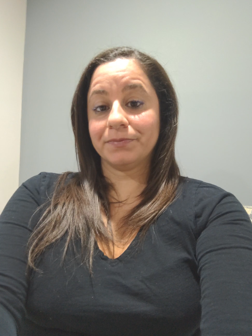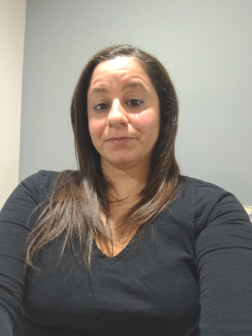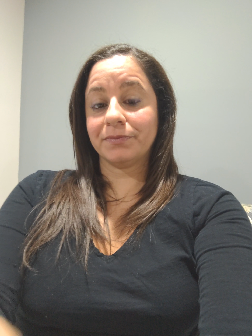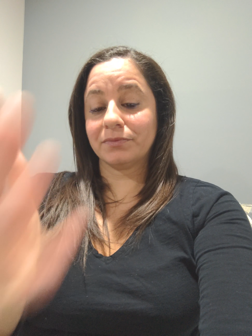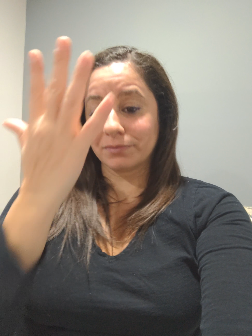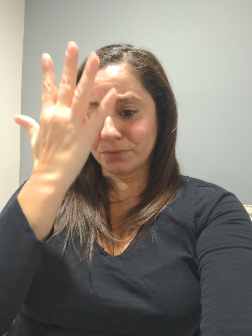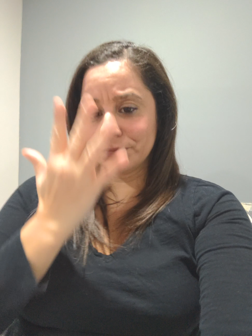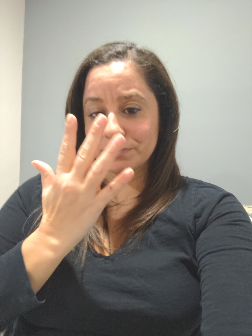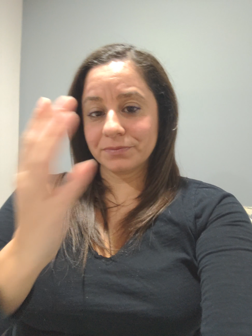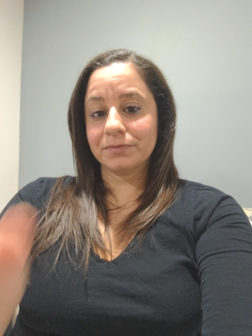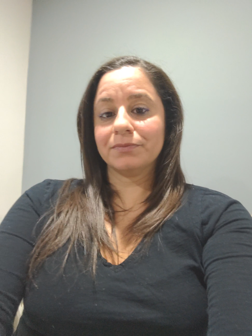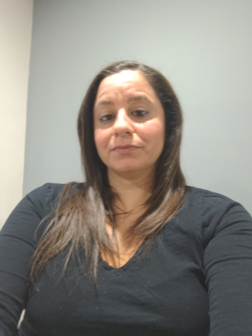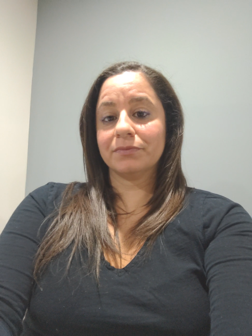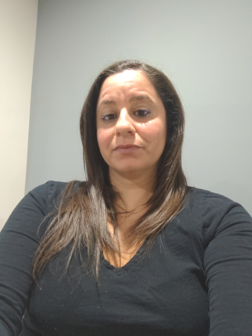sad